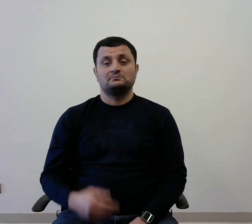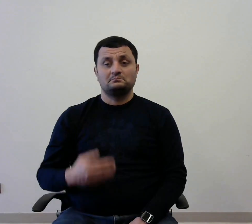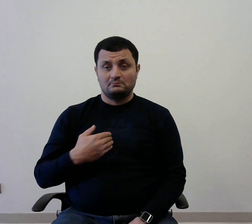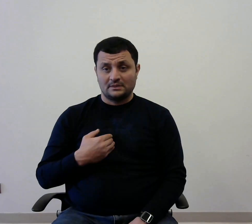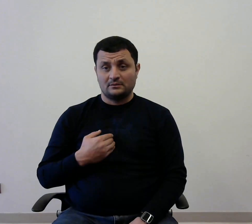mən